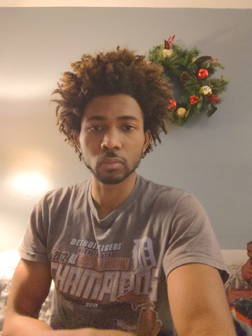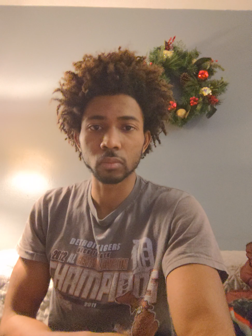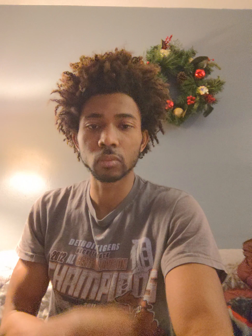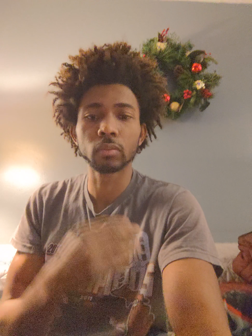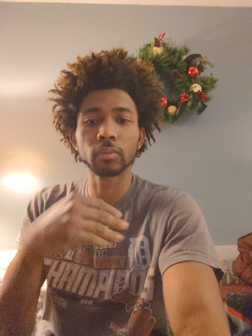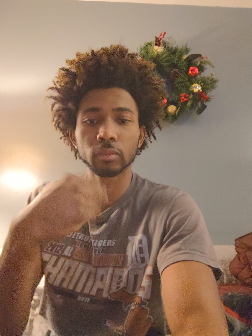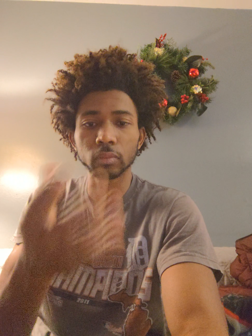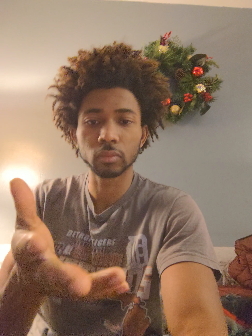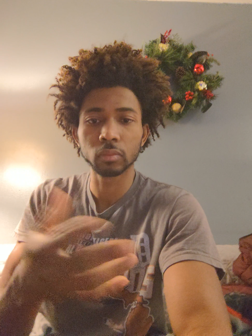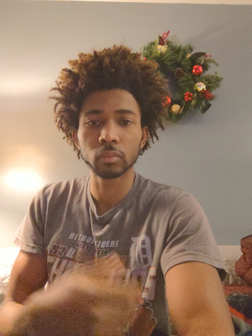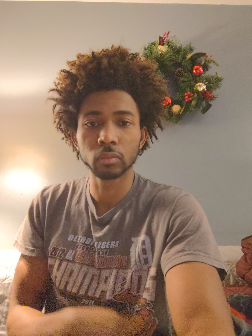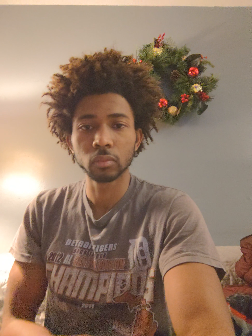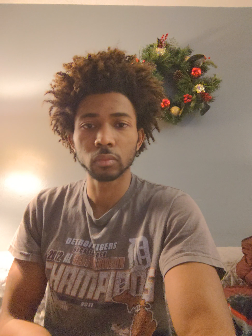give